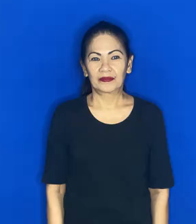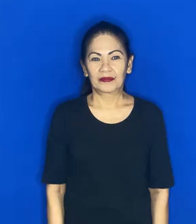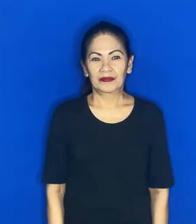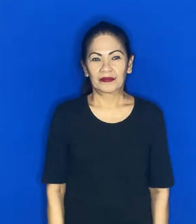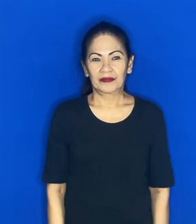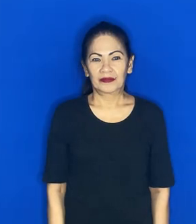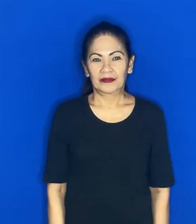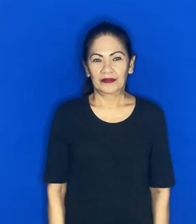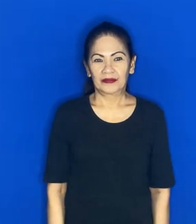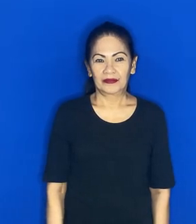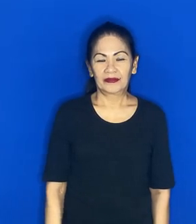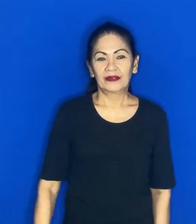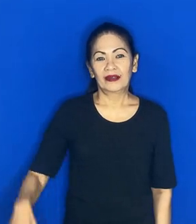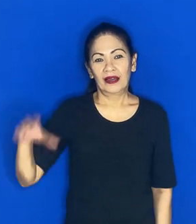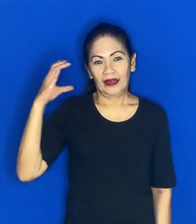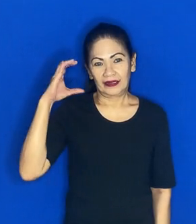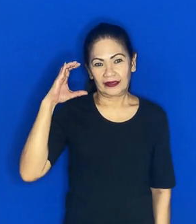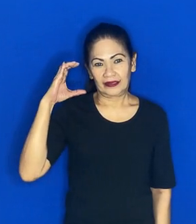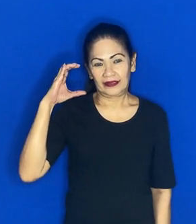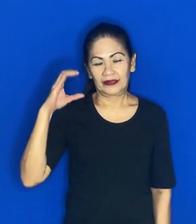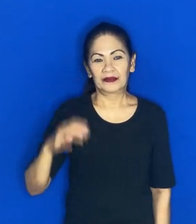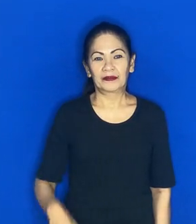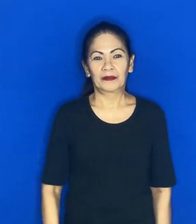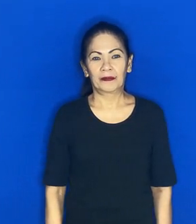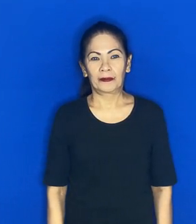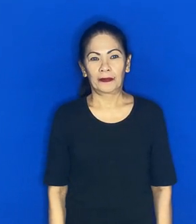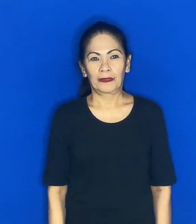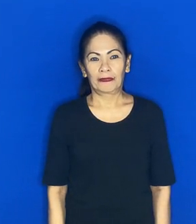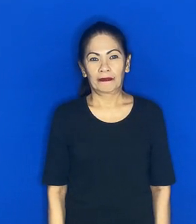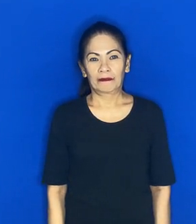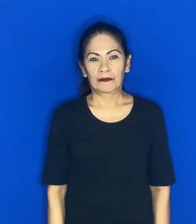cousin